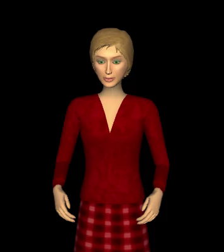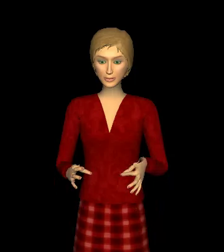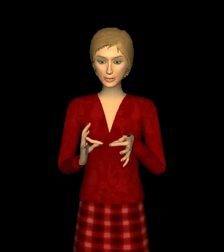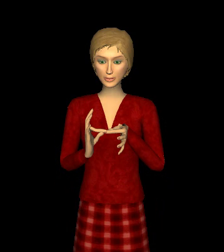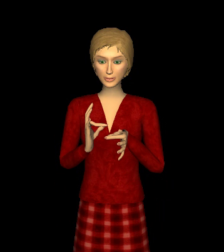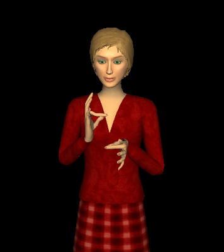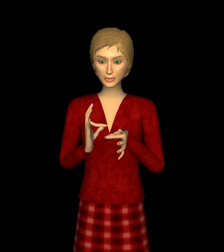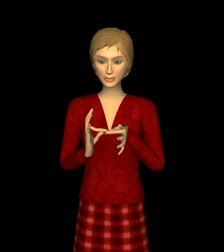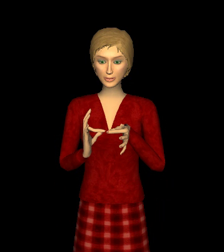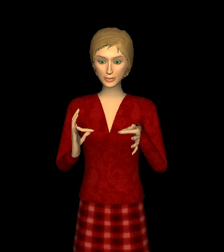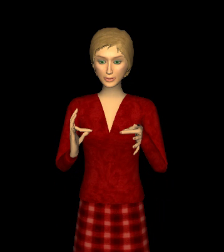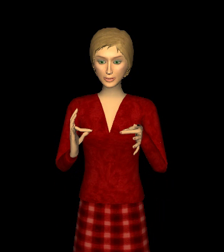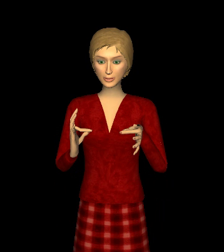حجم